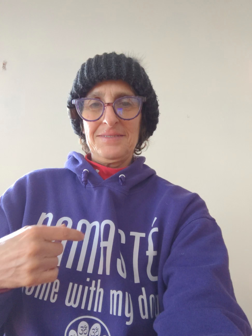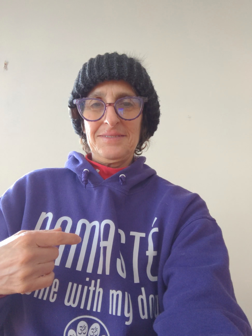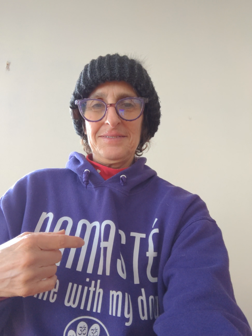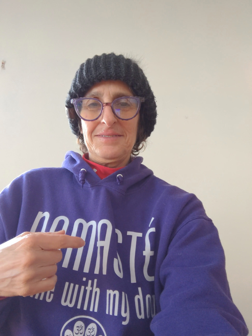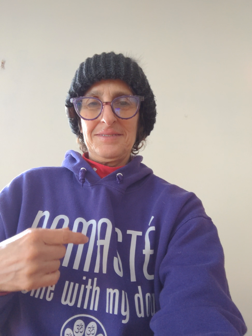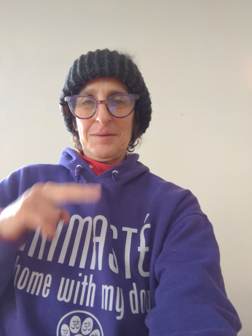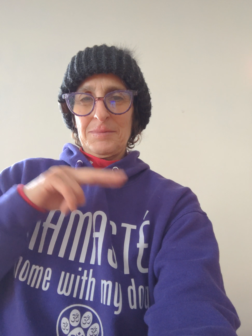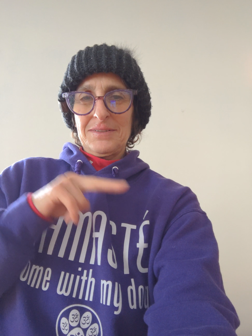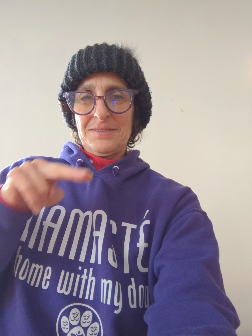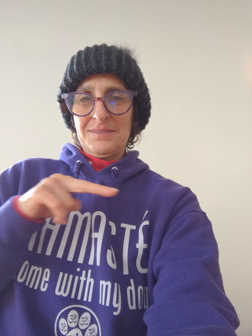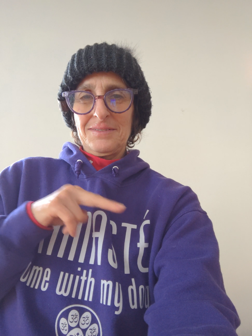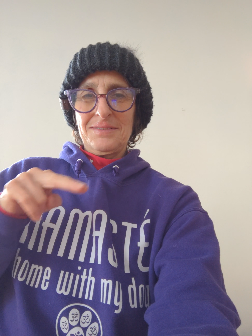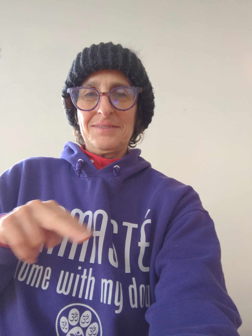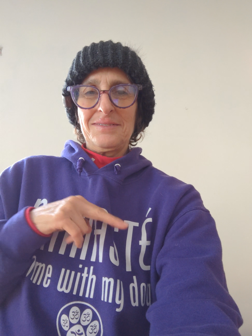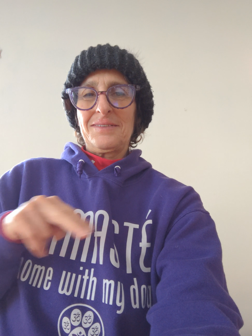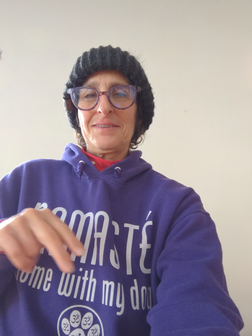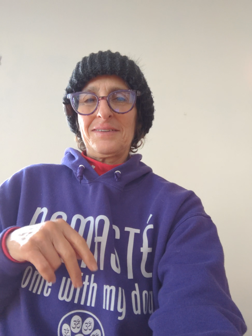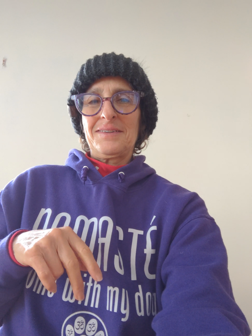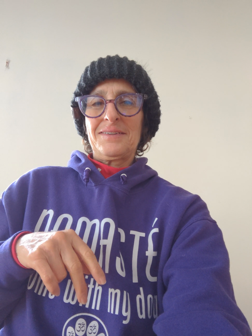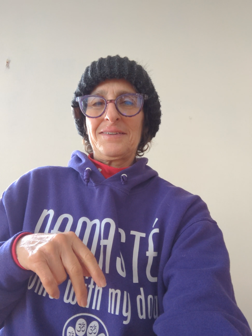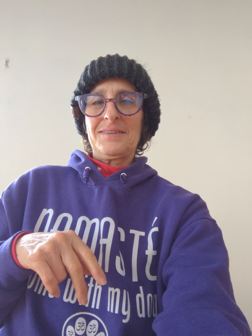puzzle